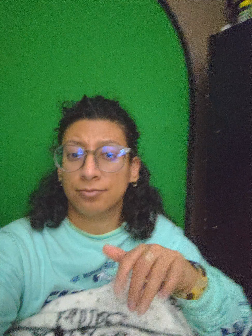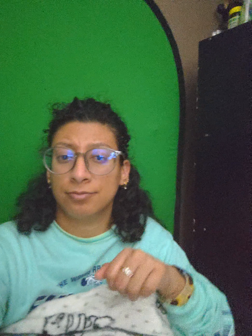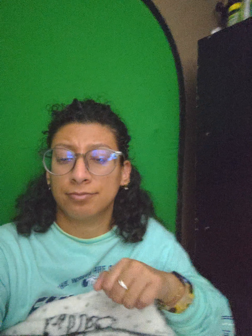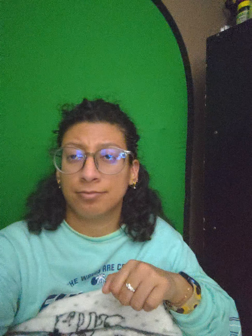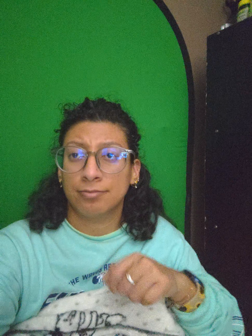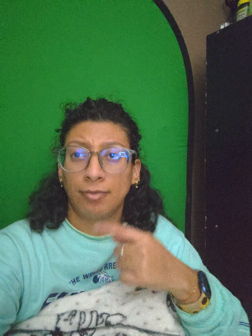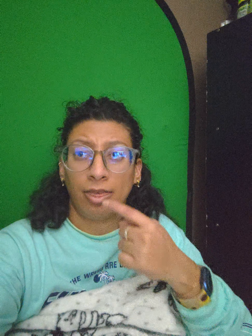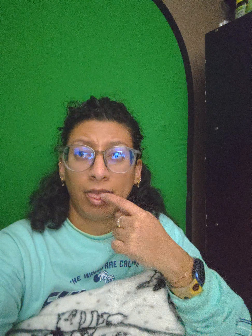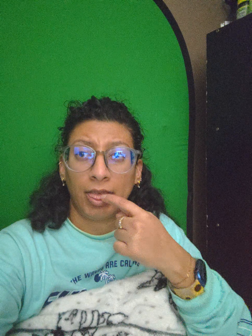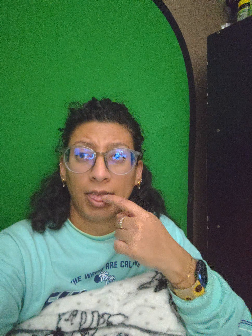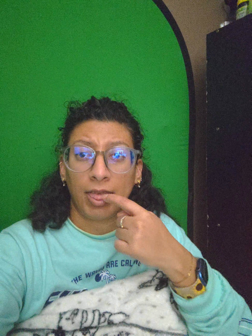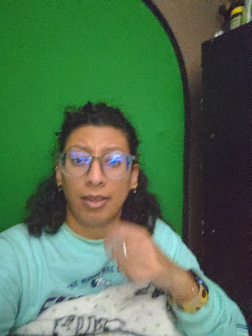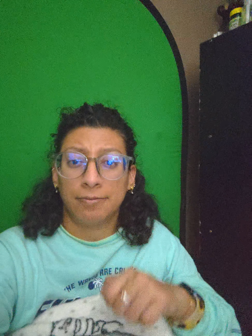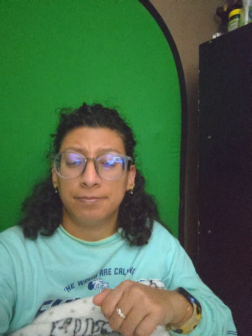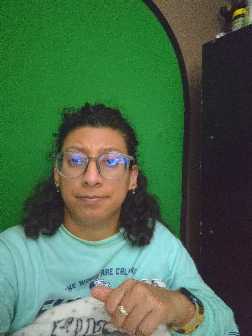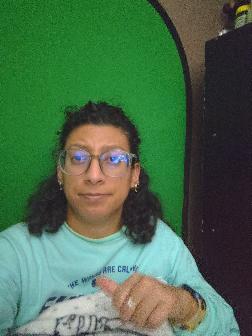tongue